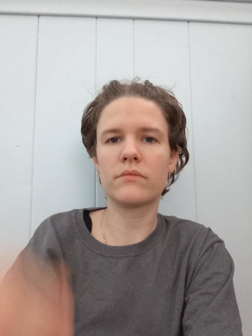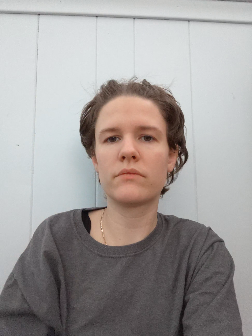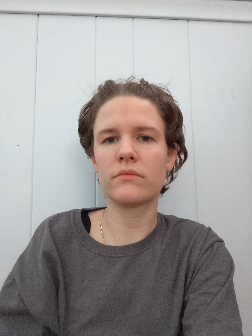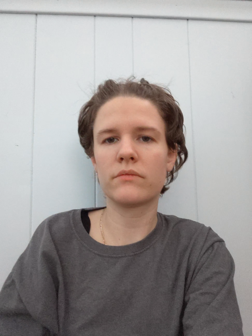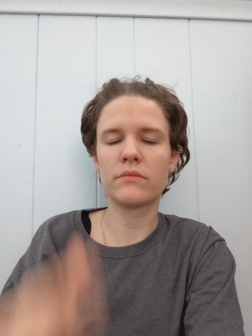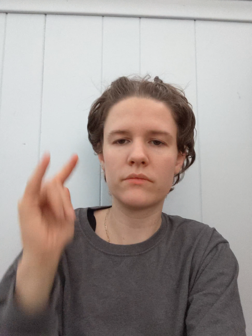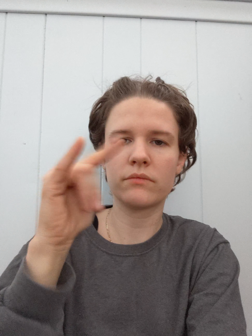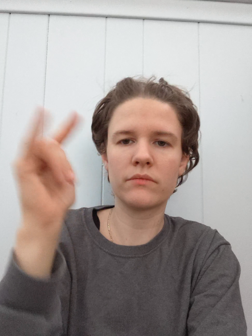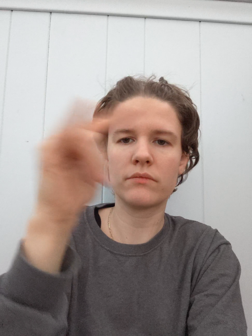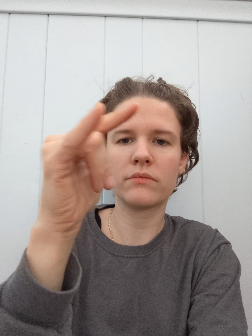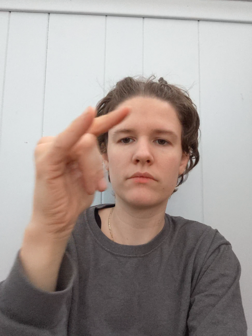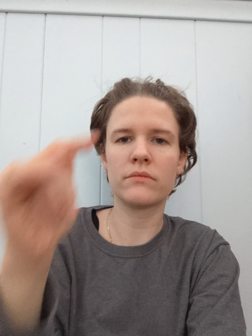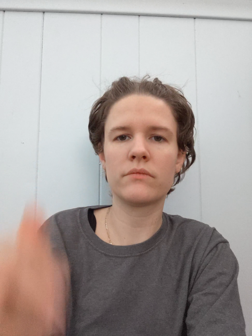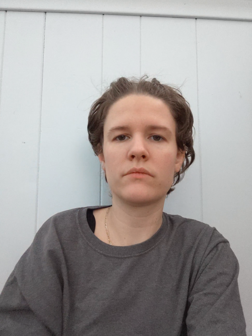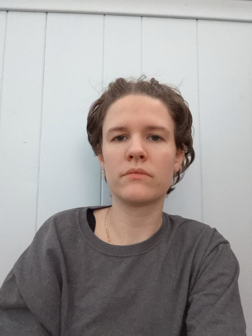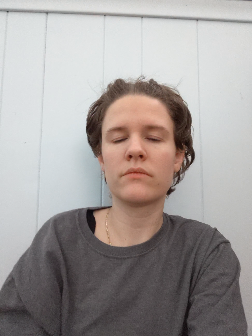airplane